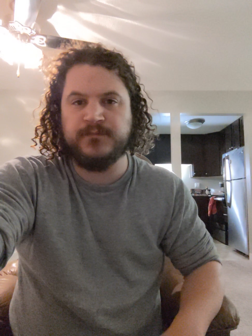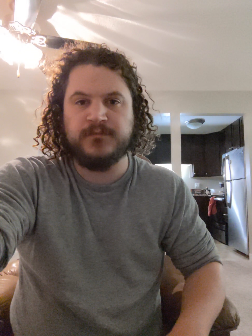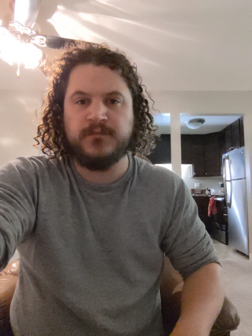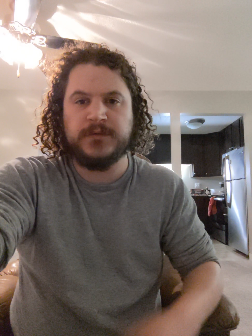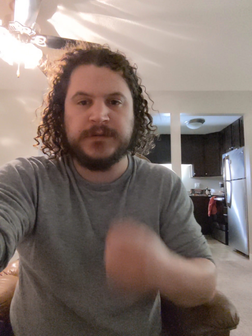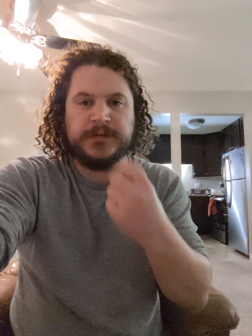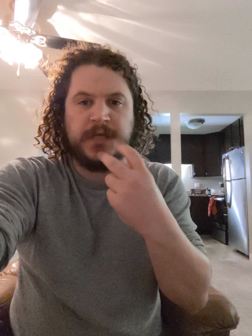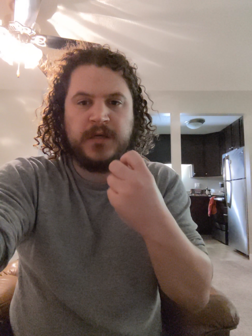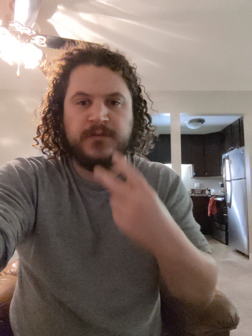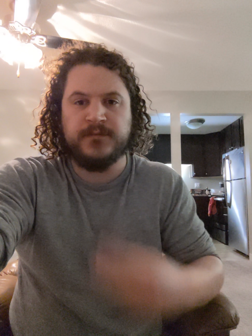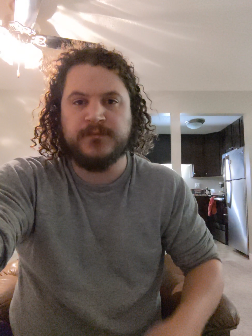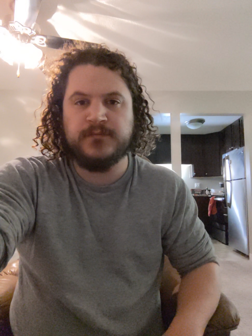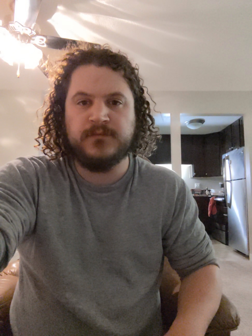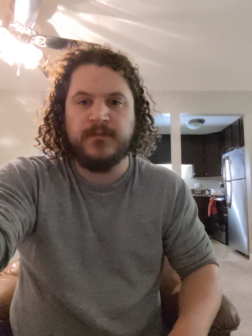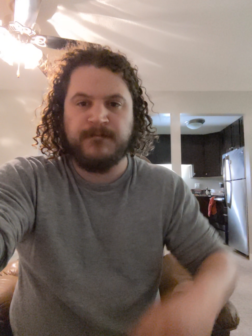snack